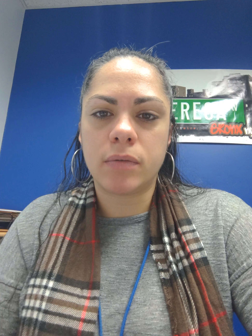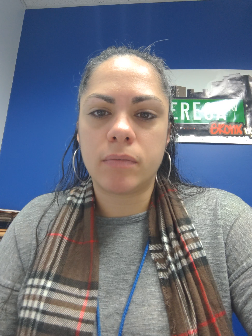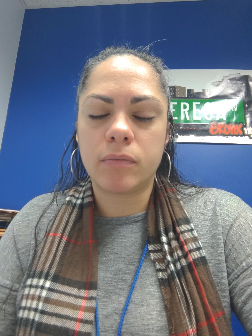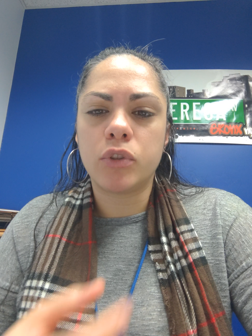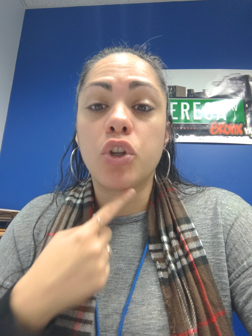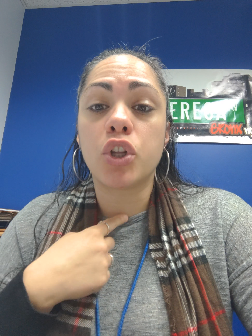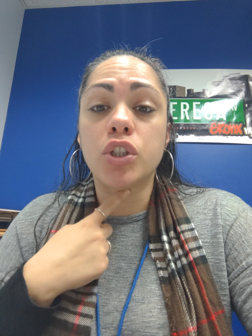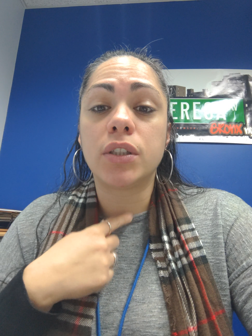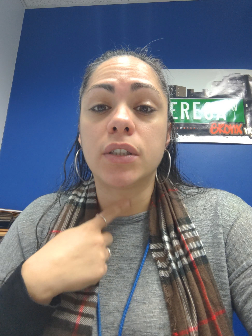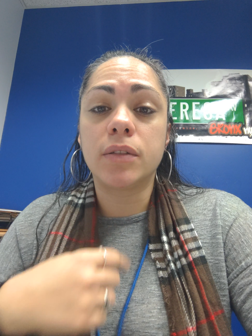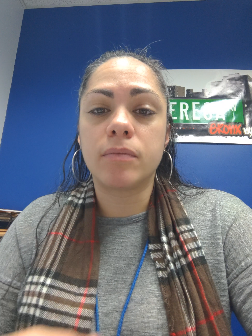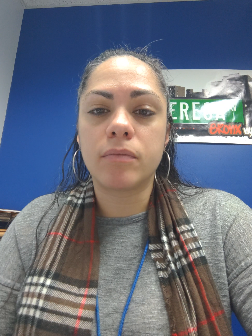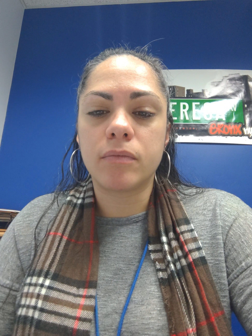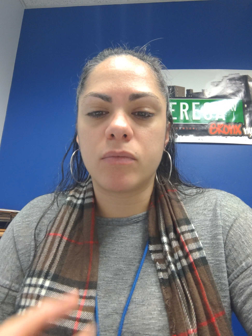thirsty